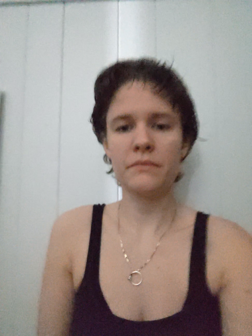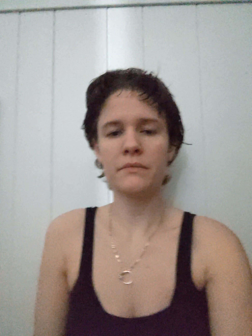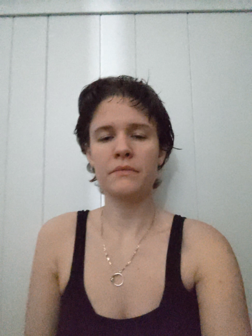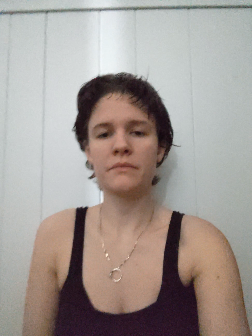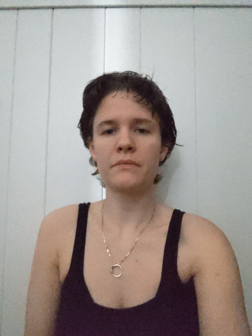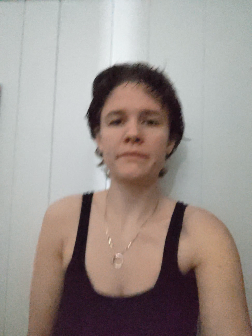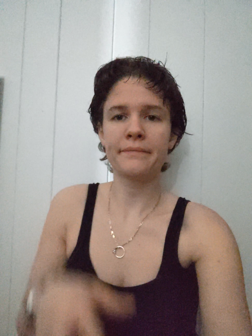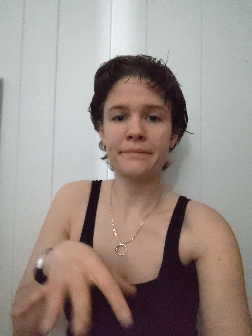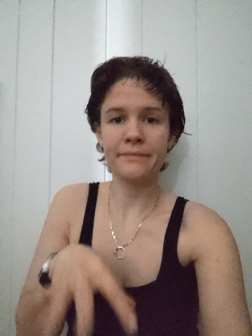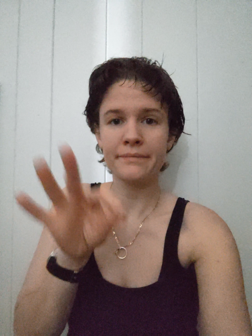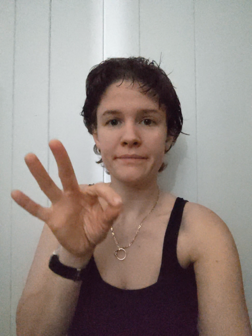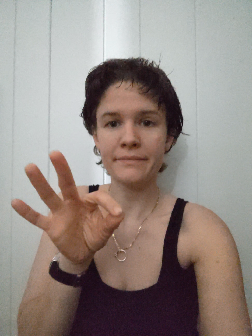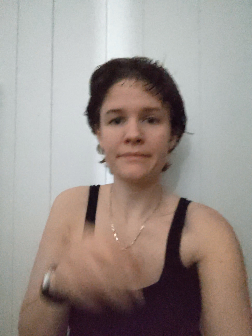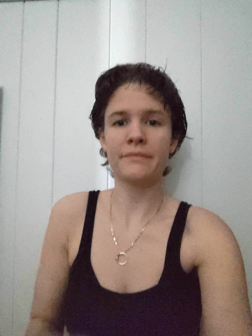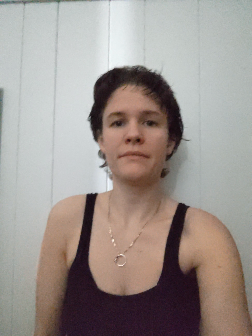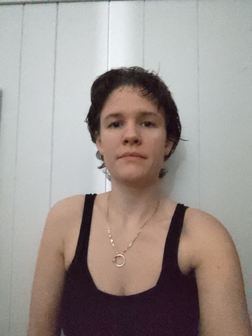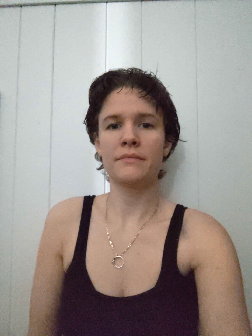find